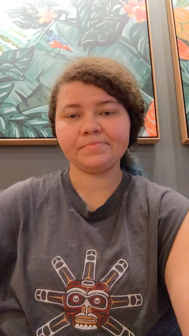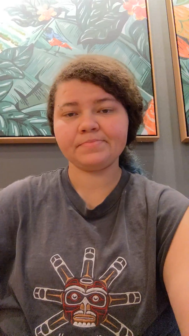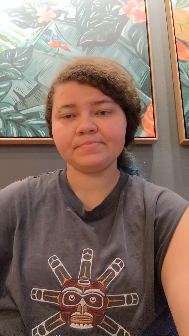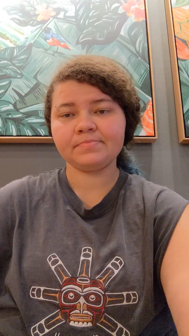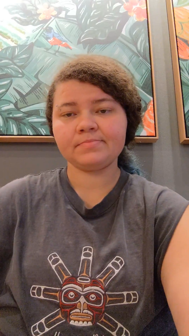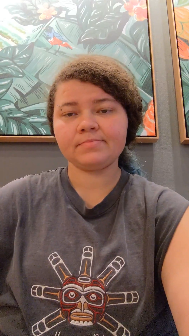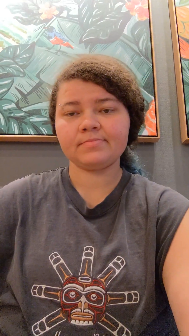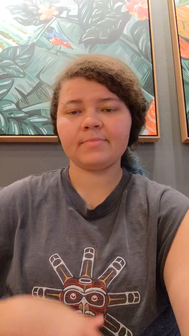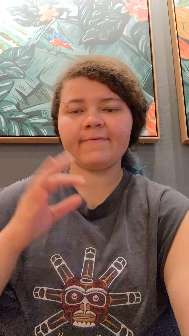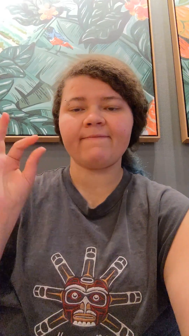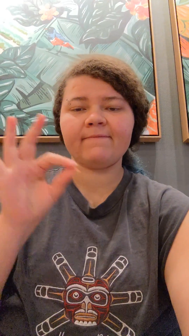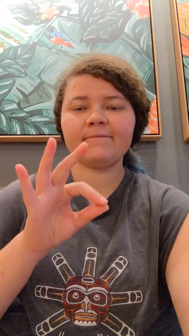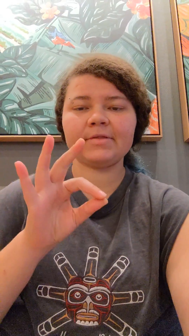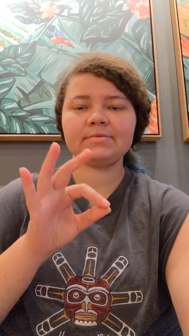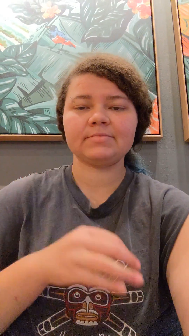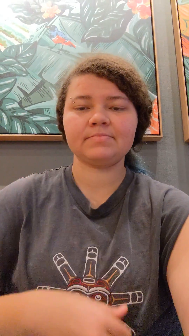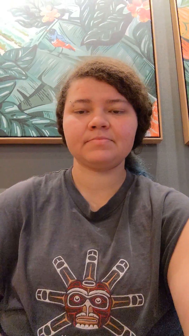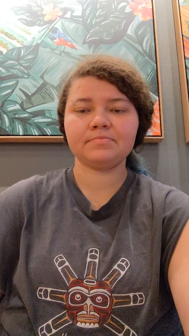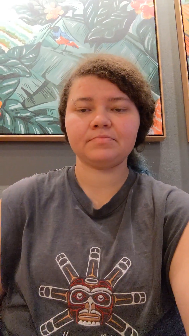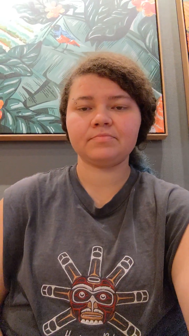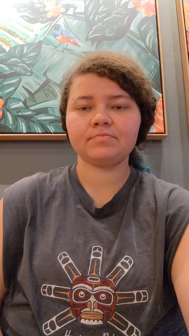fit